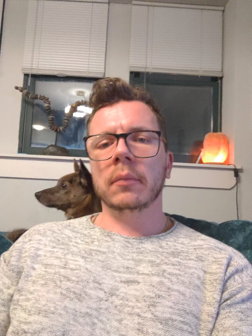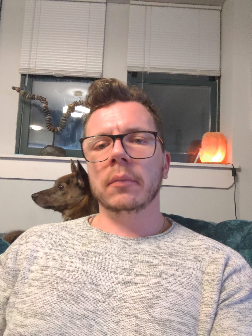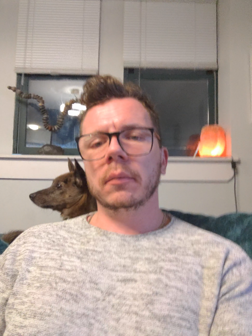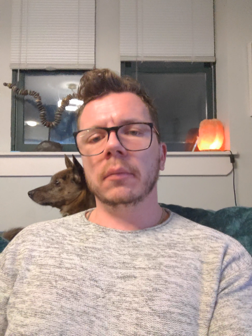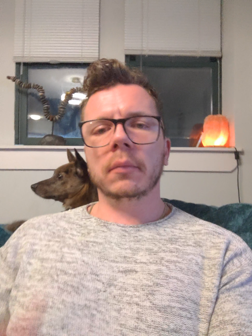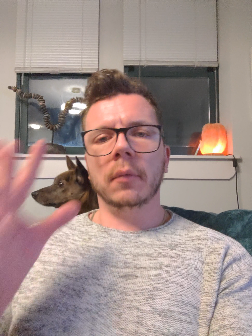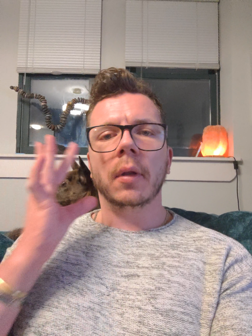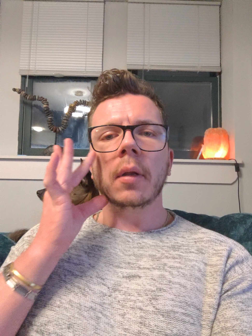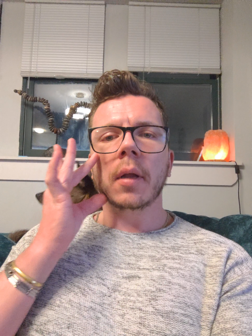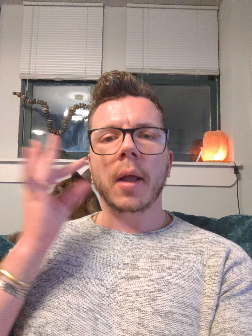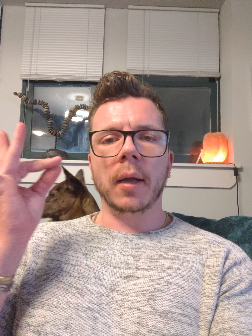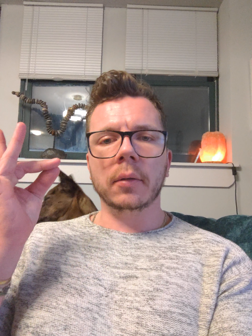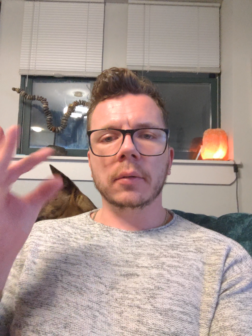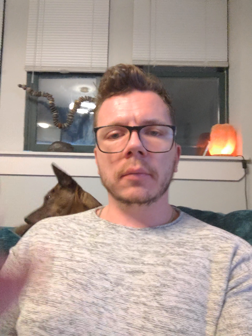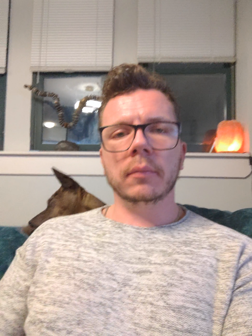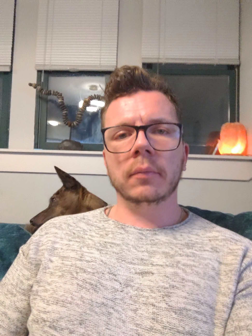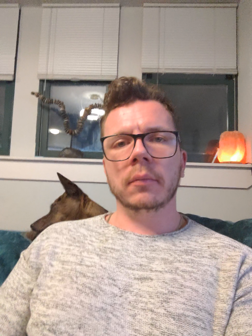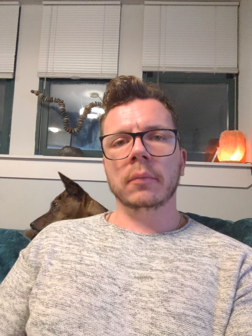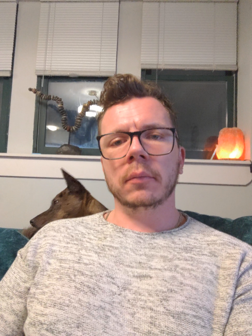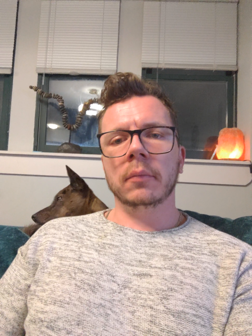cat